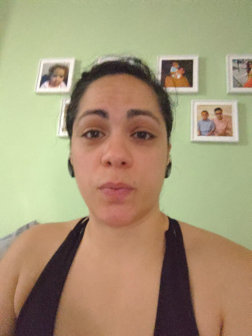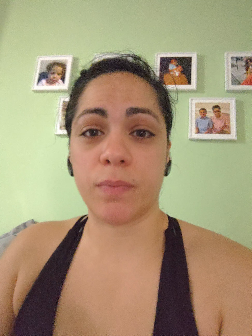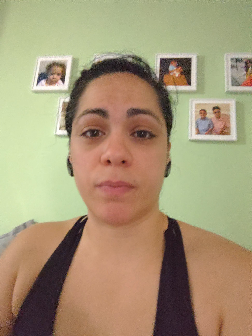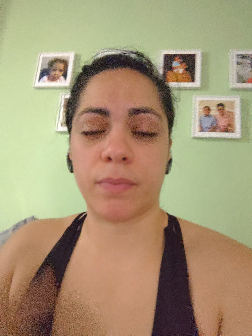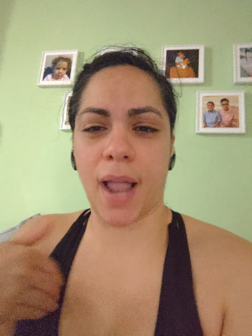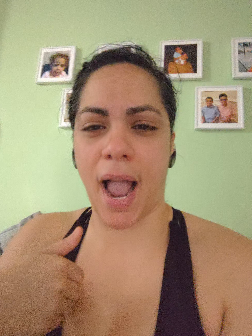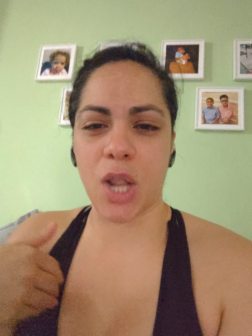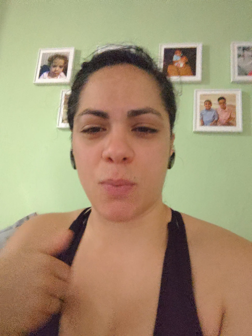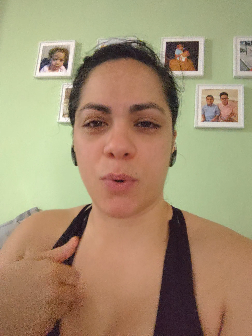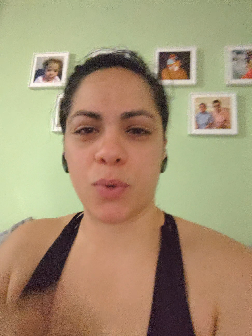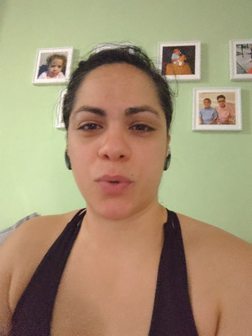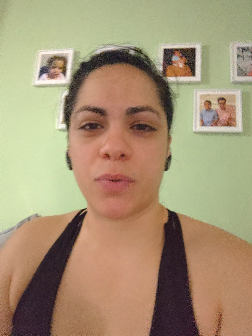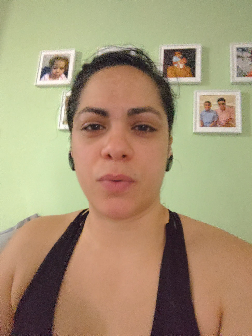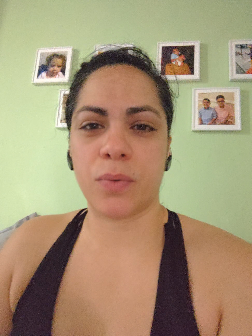animal